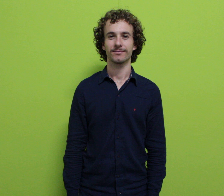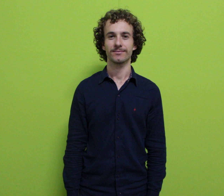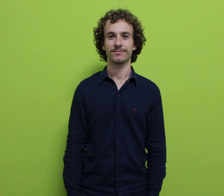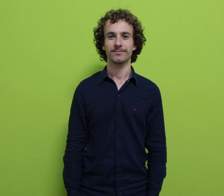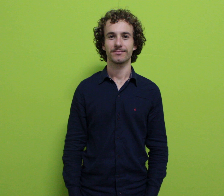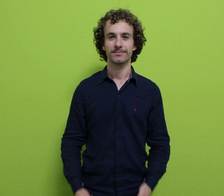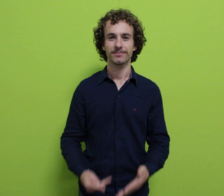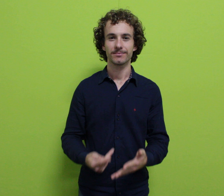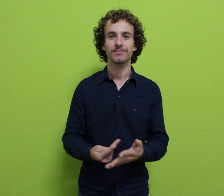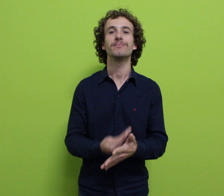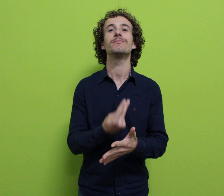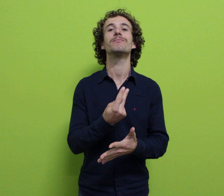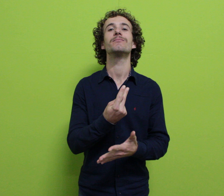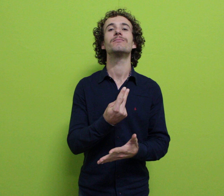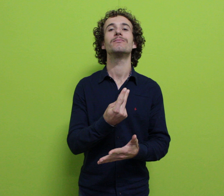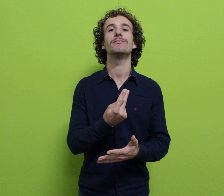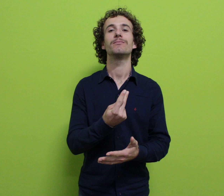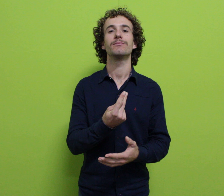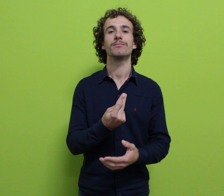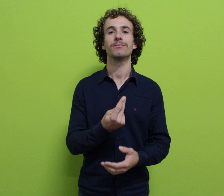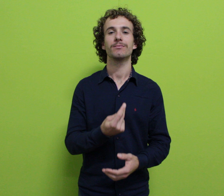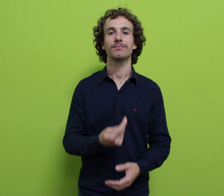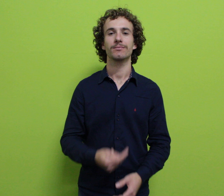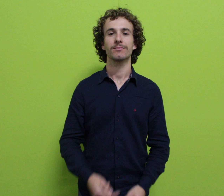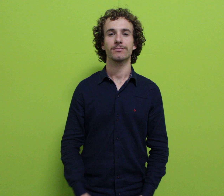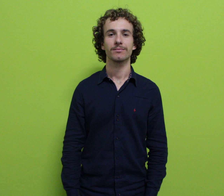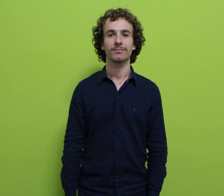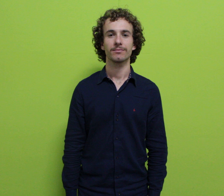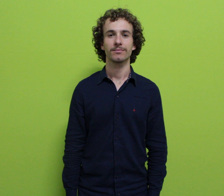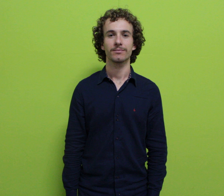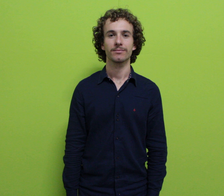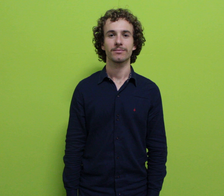acontecer